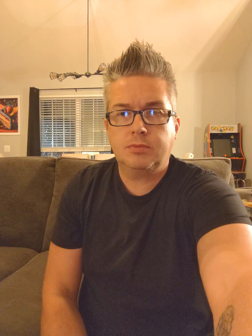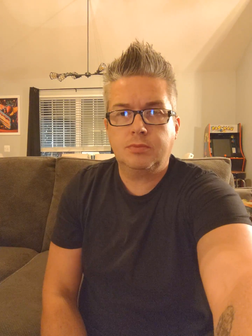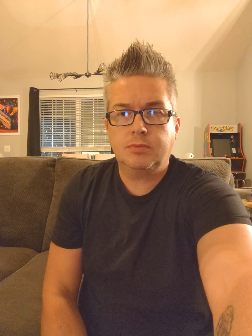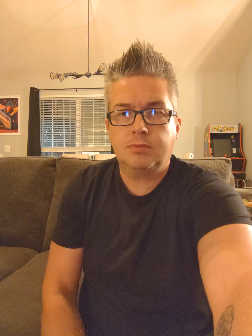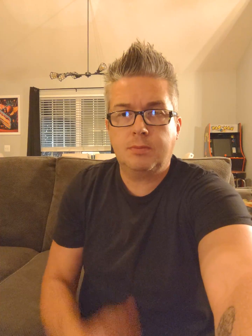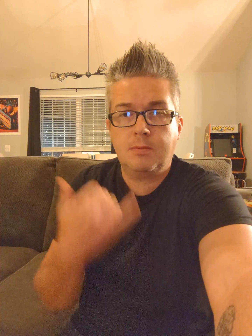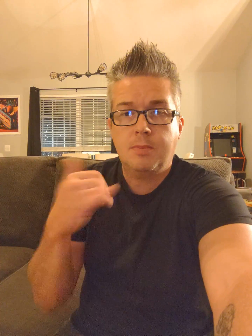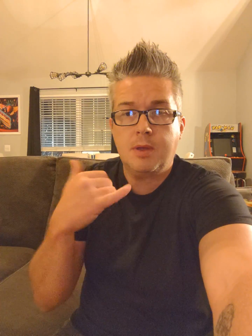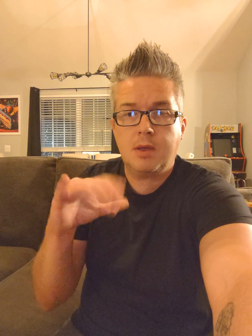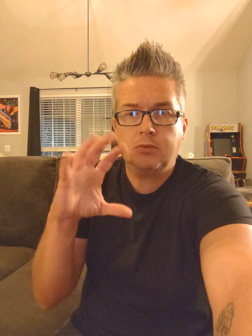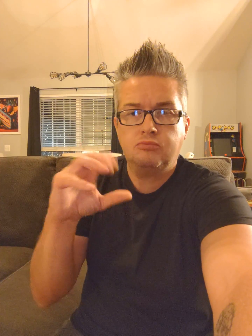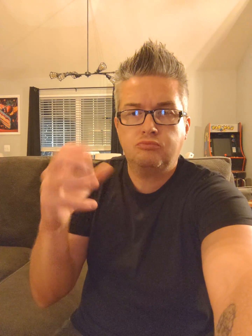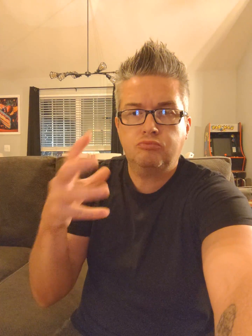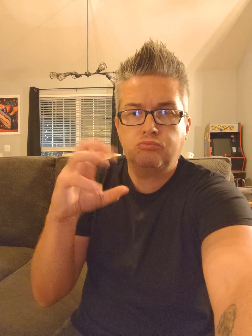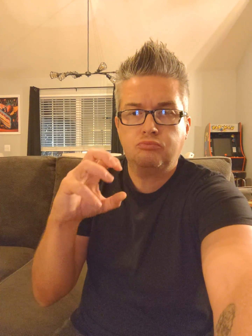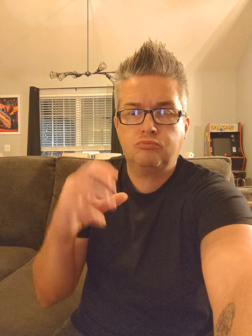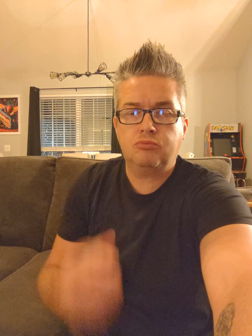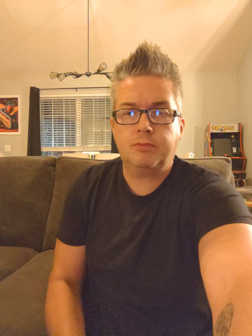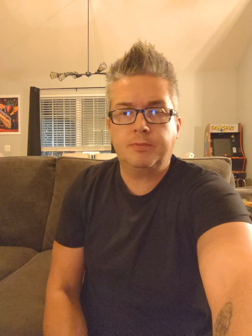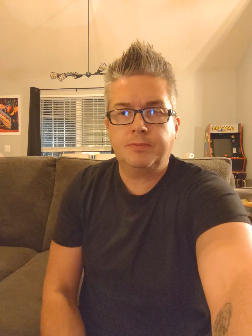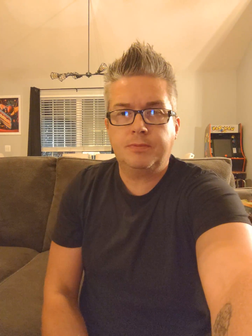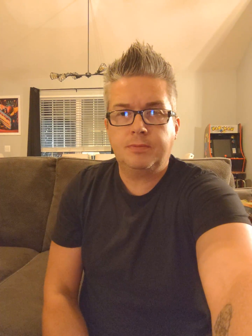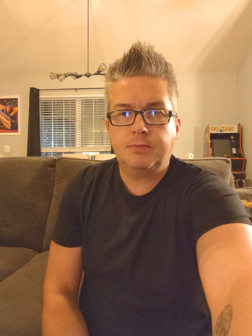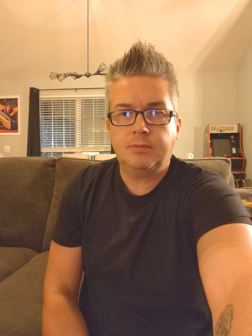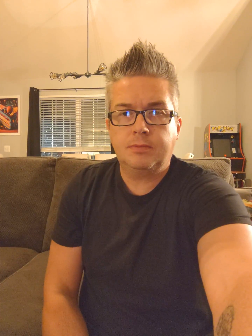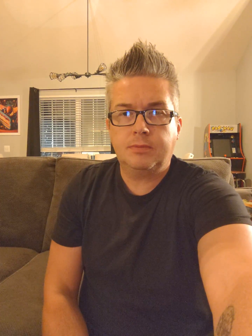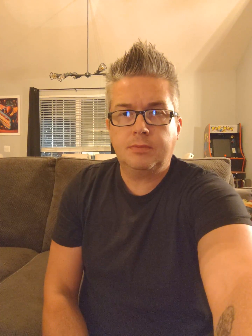play dough